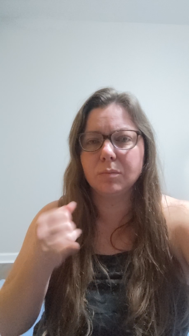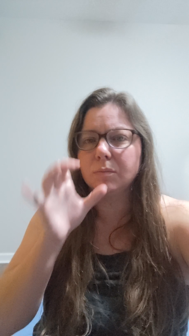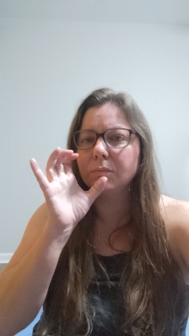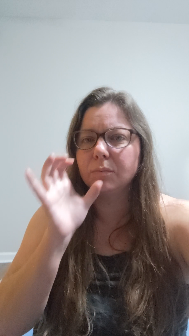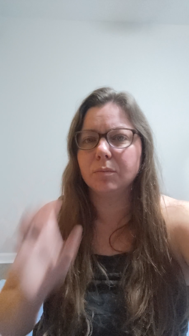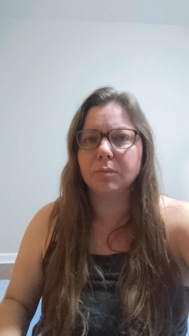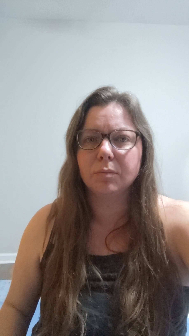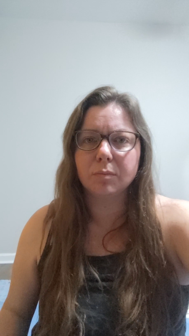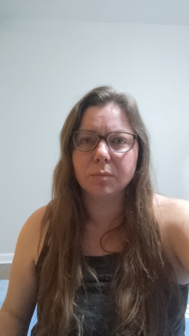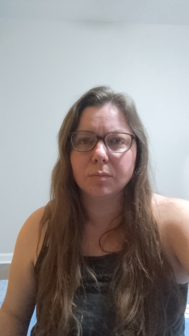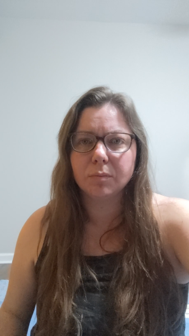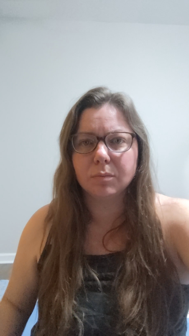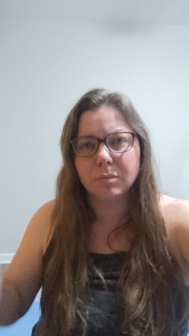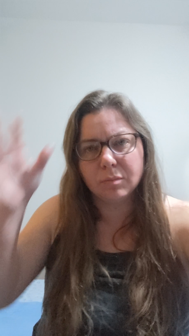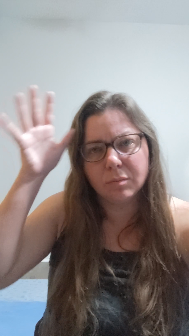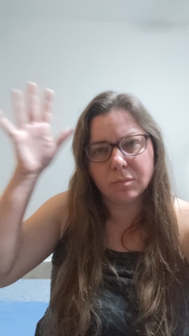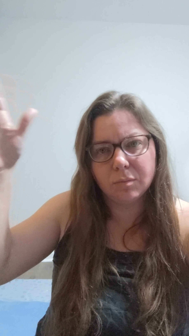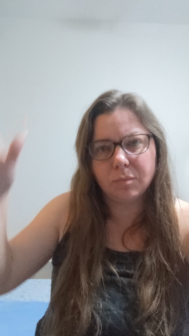deer